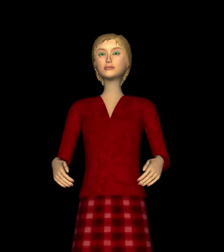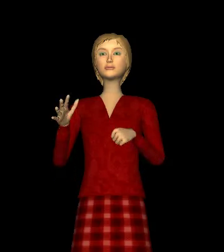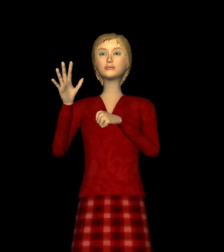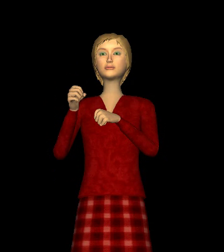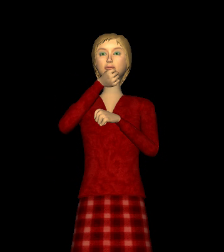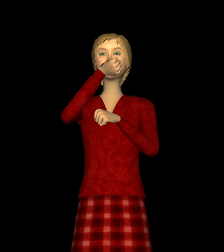يربح